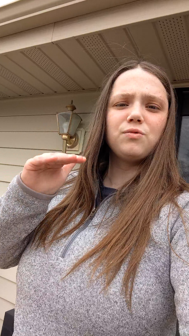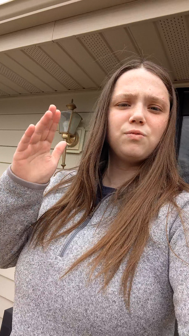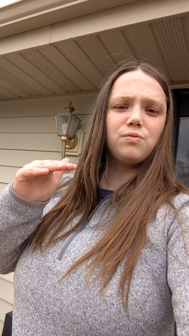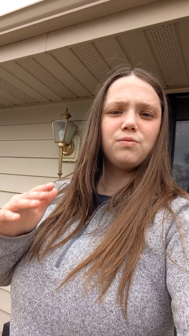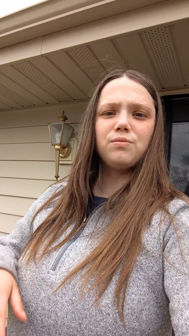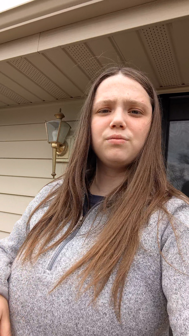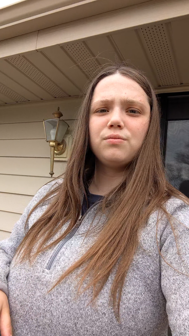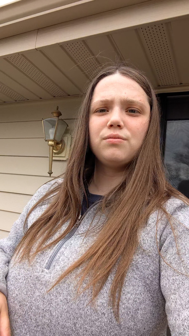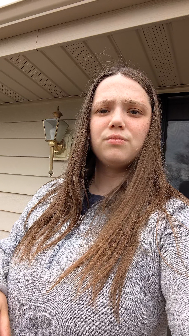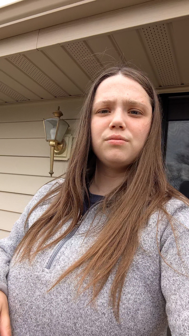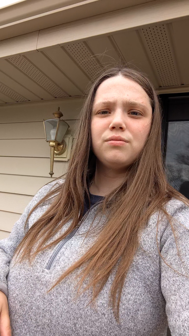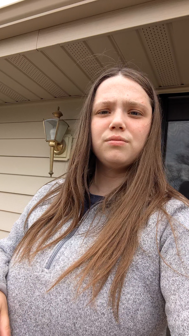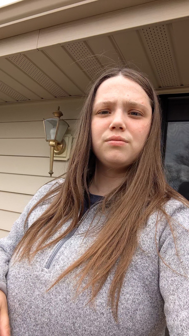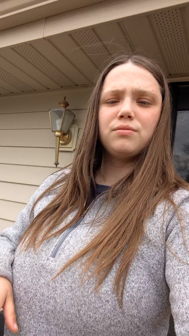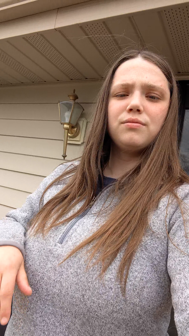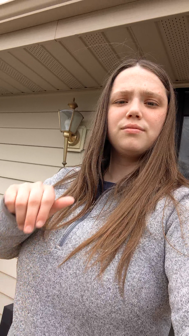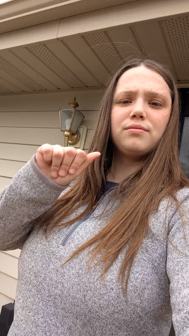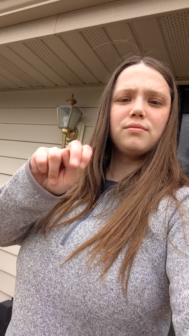an